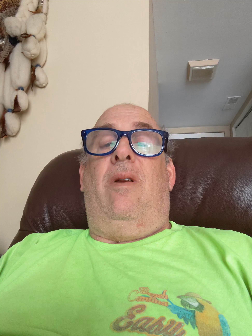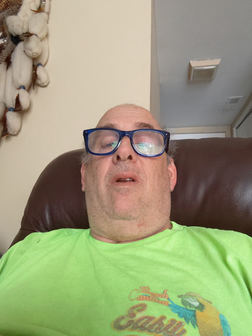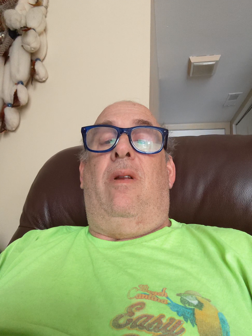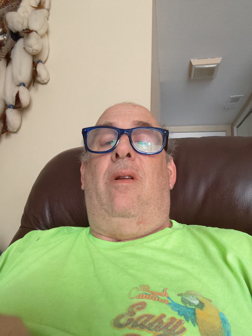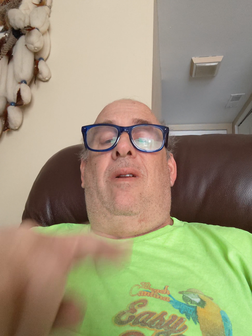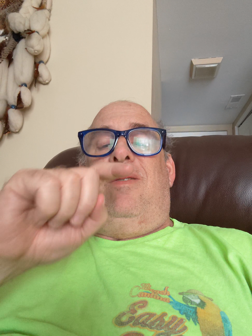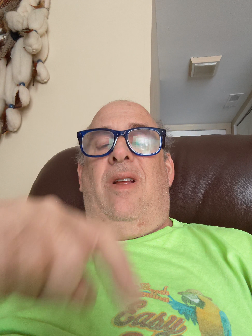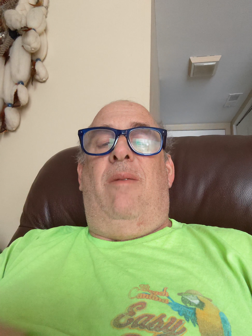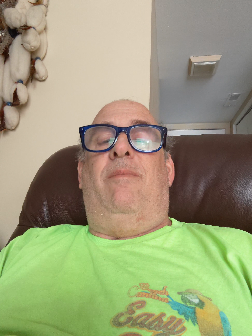time